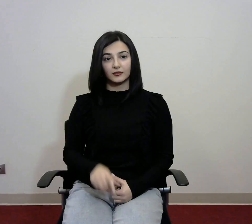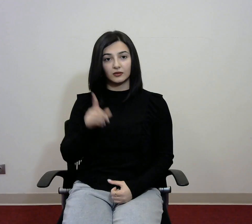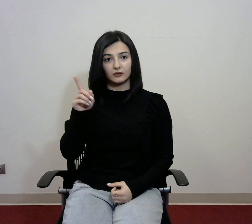O